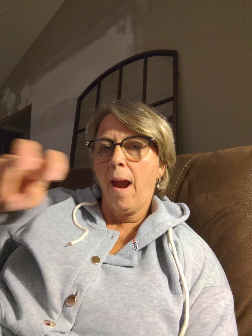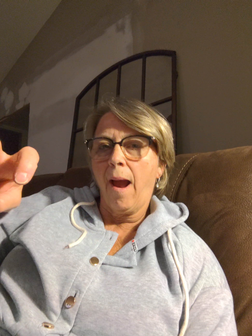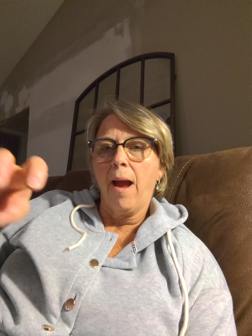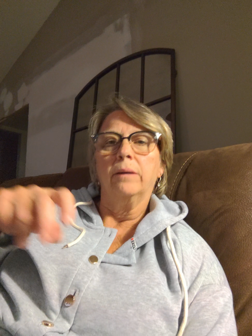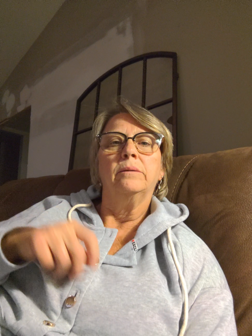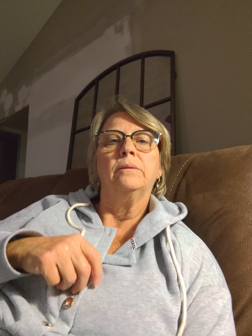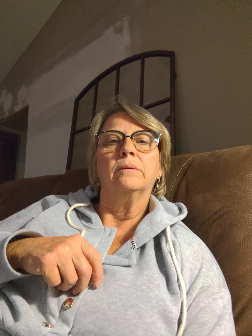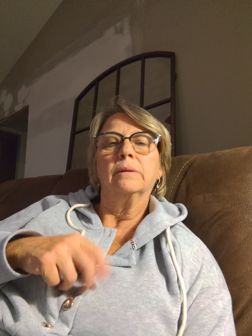ride